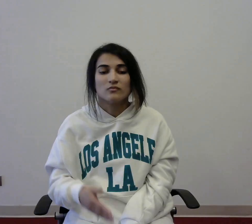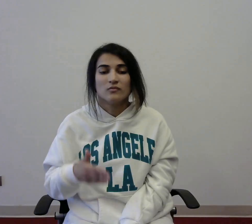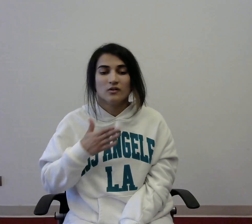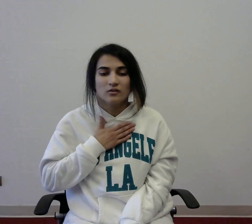mən